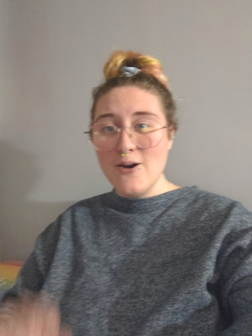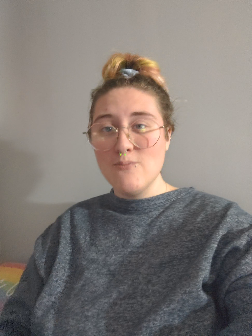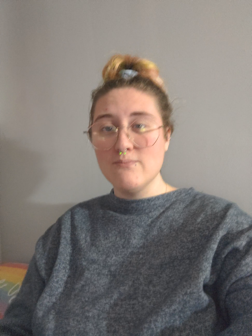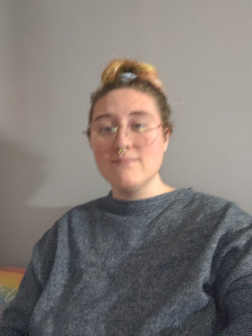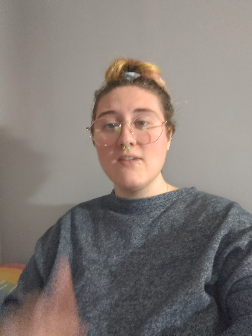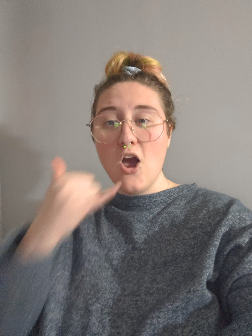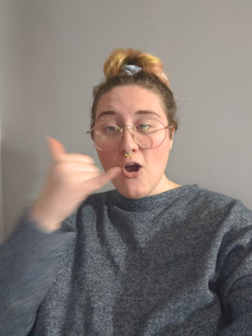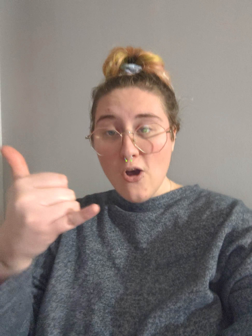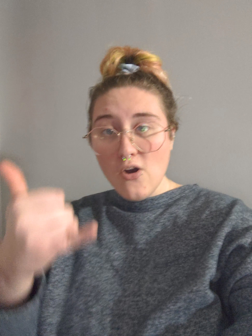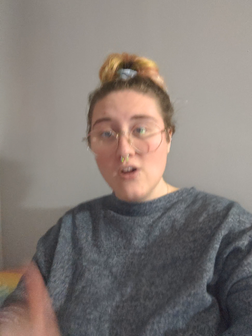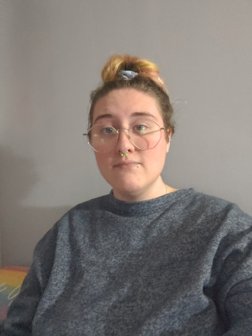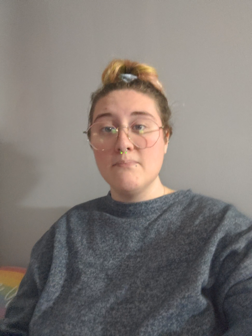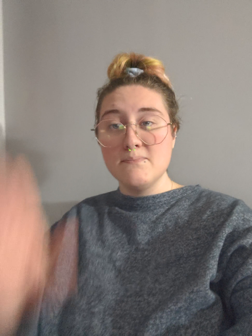call on the phone